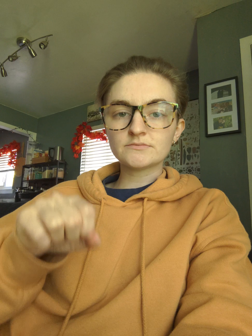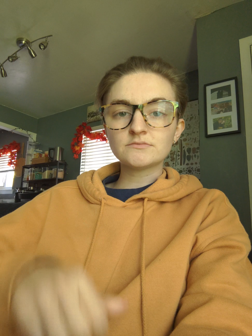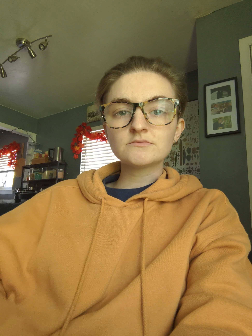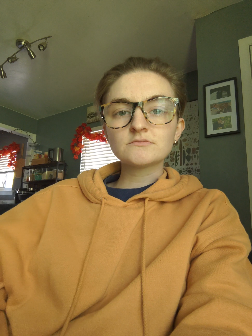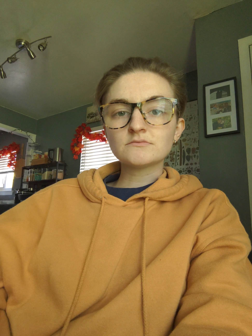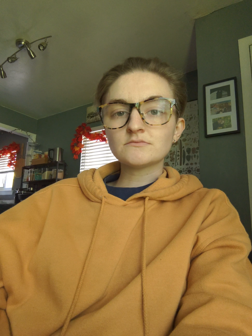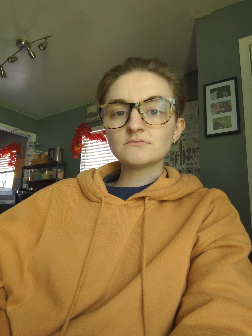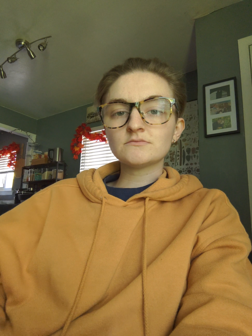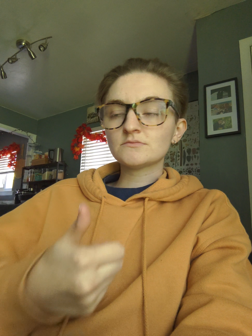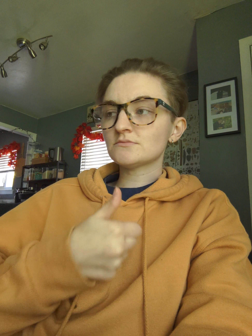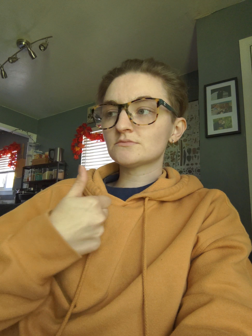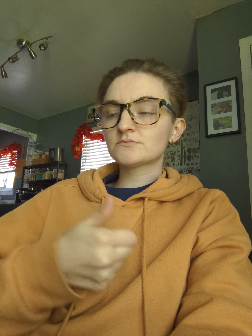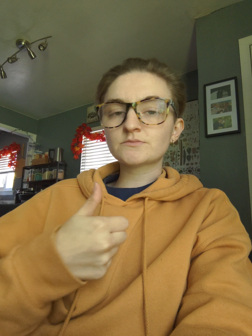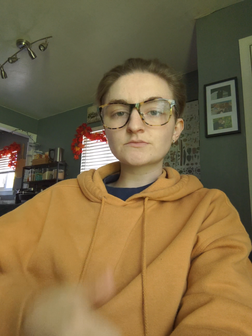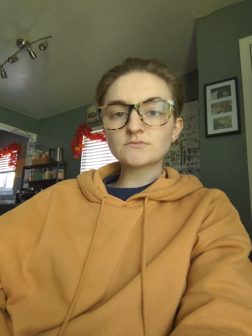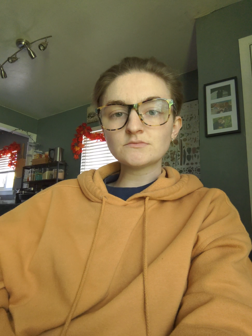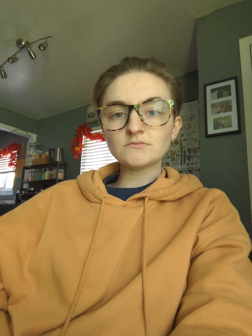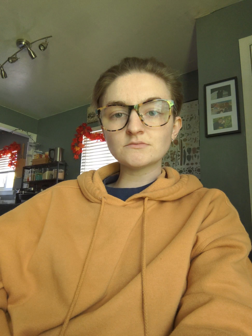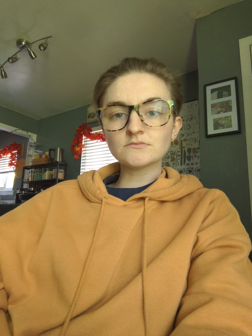basement